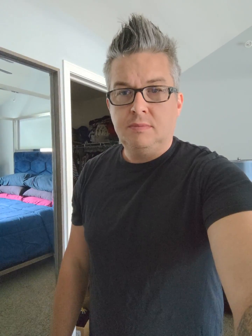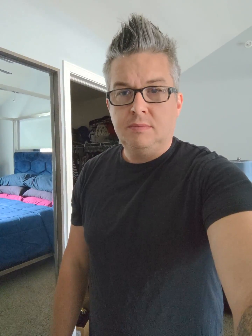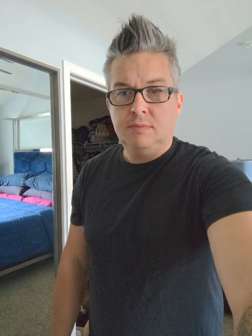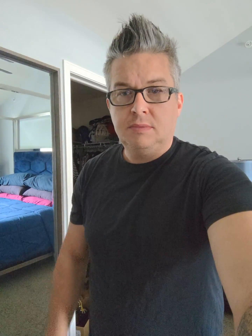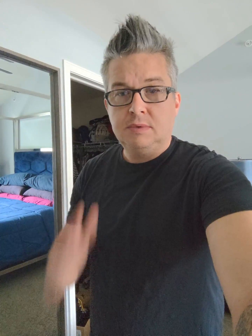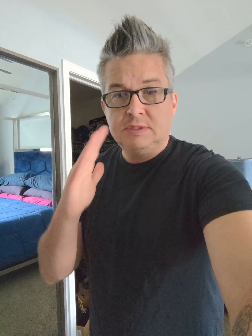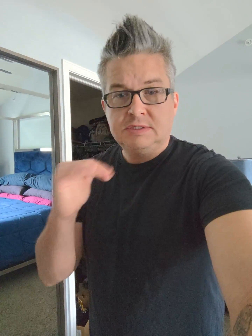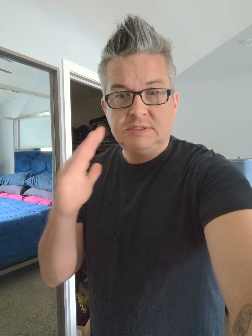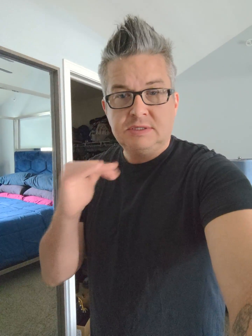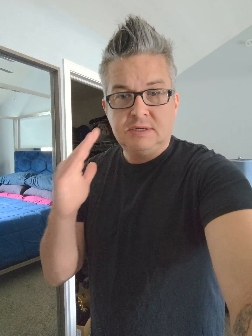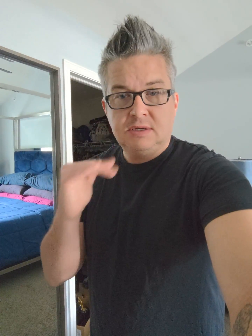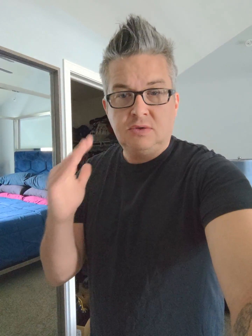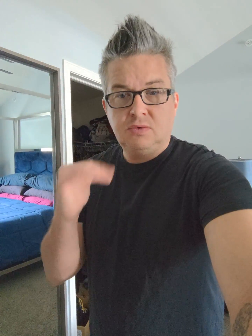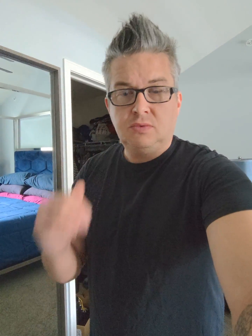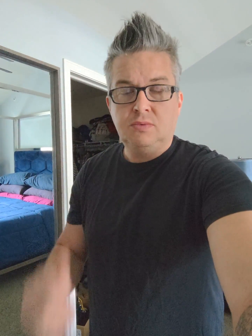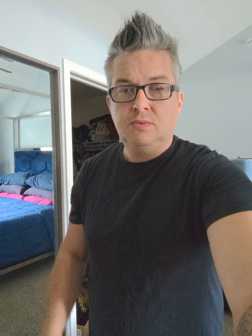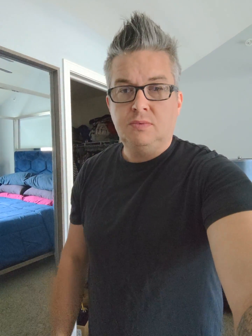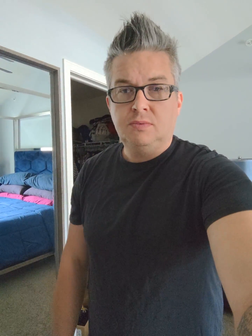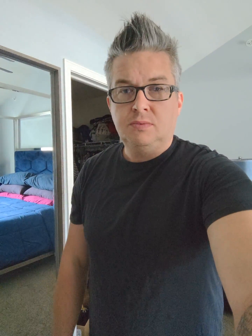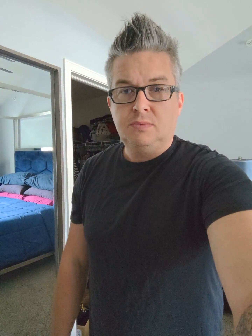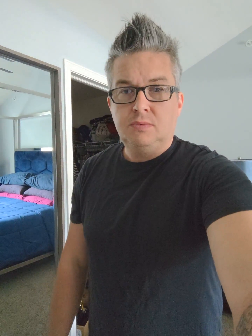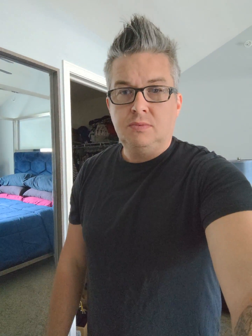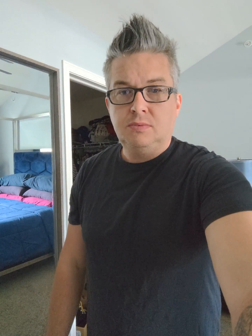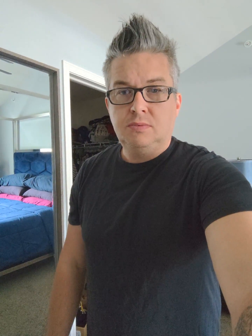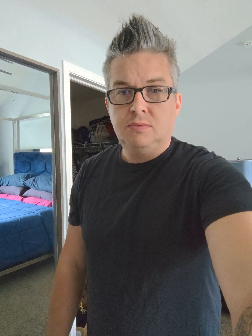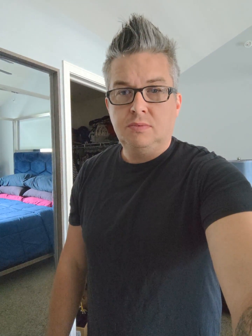downtown